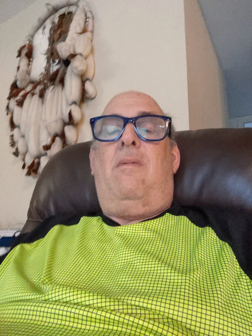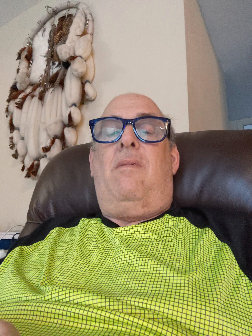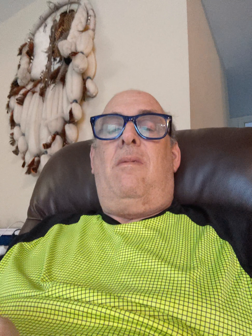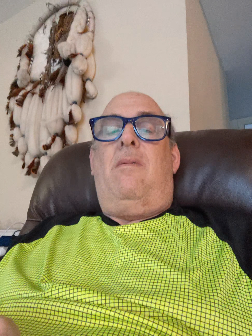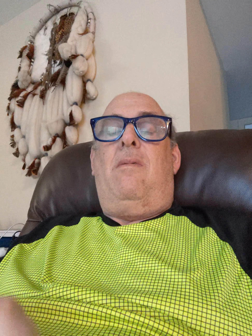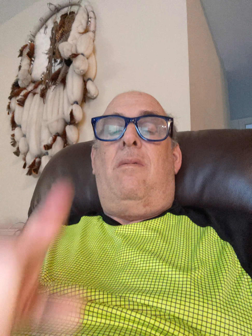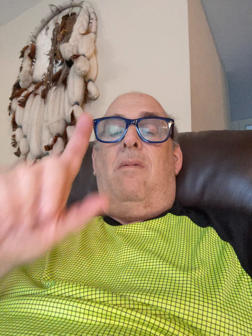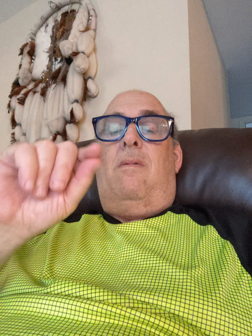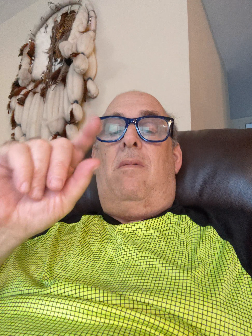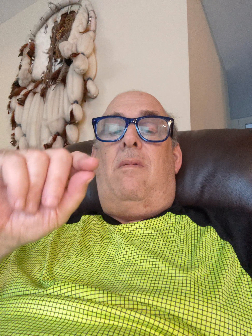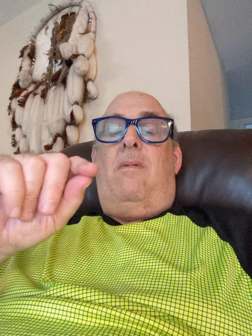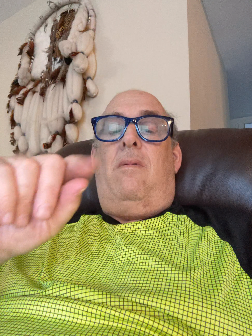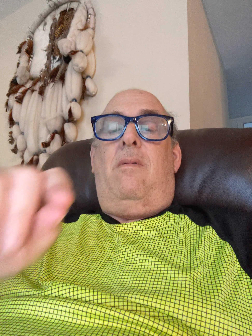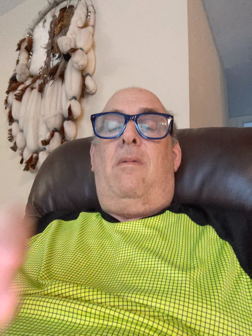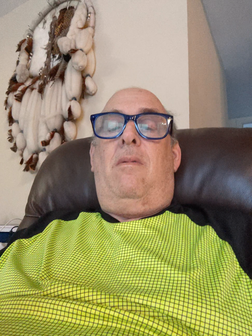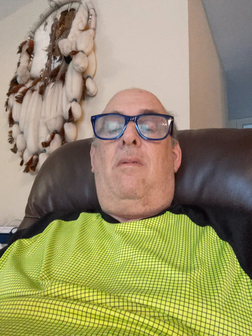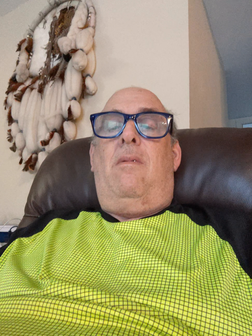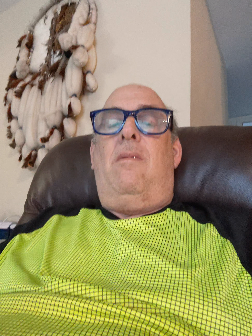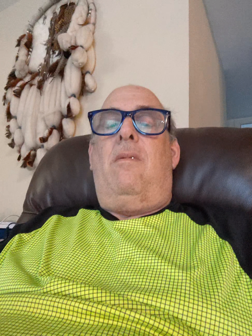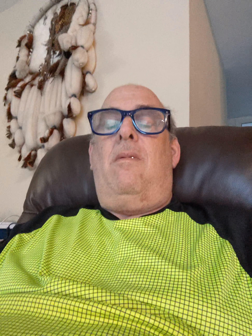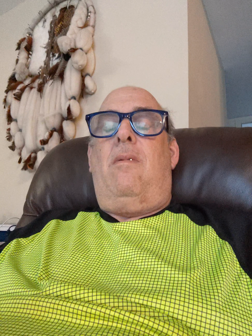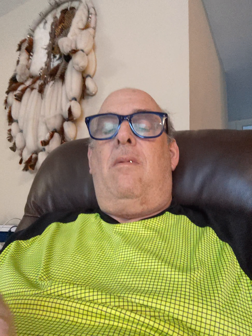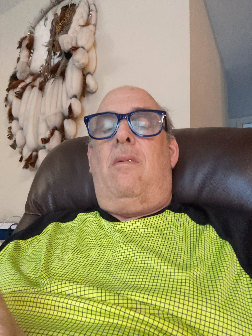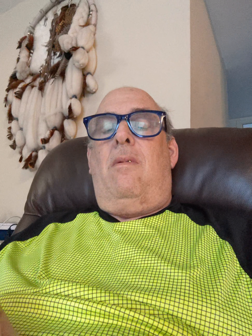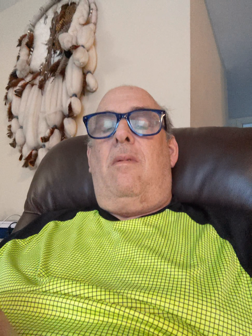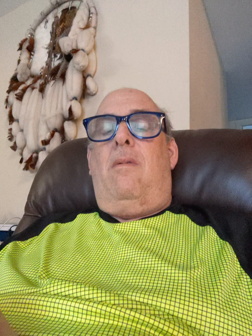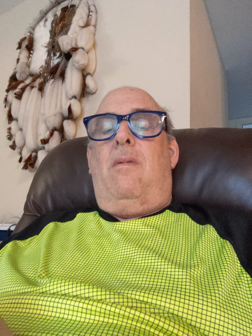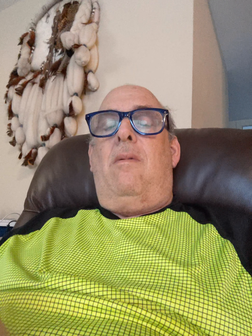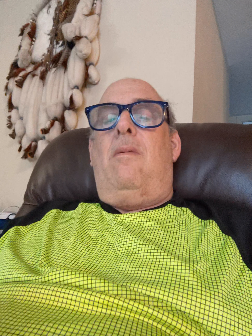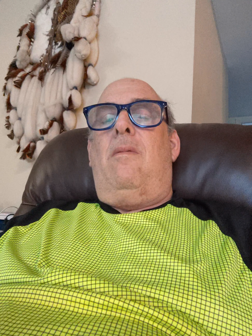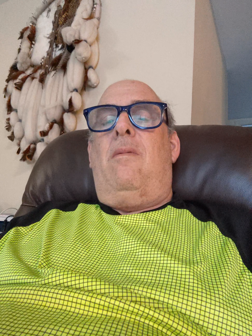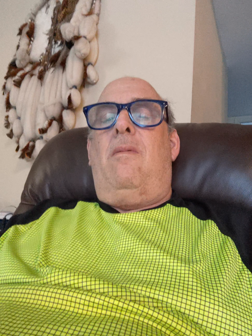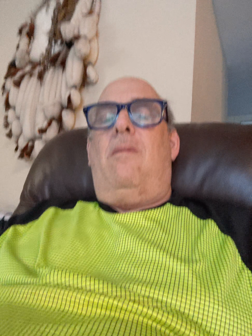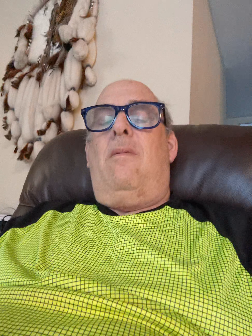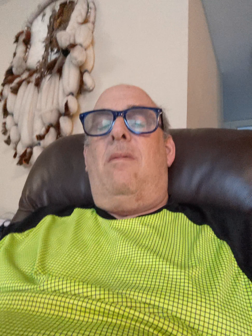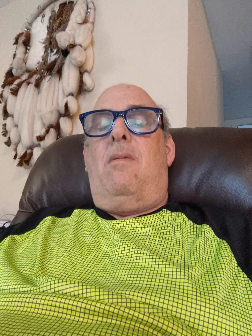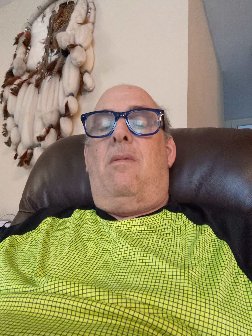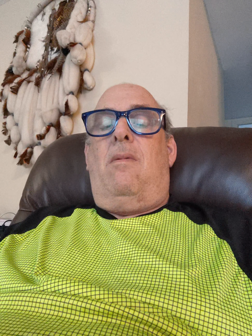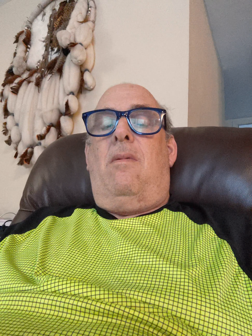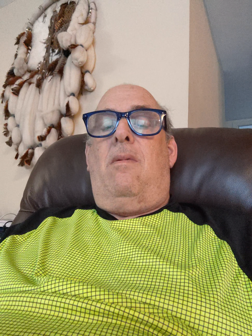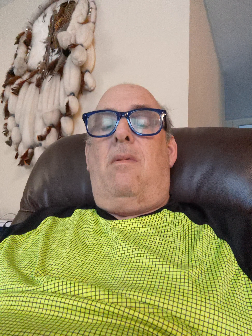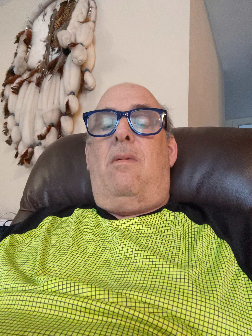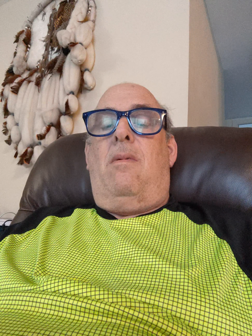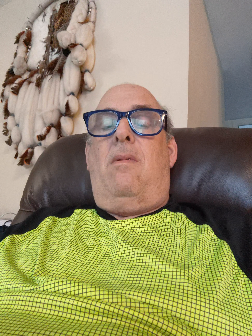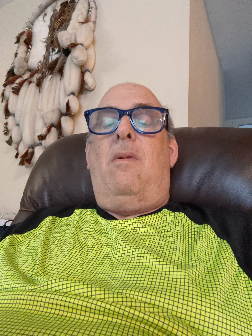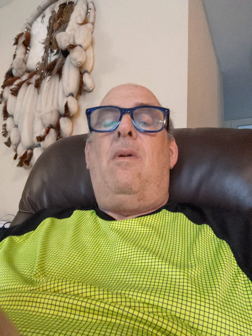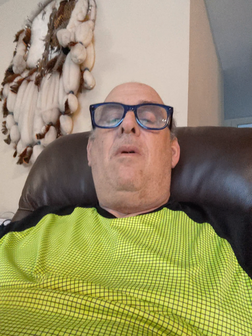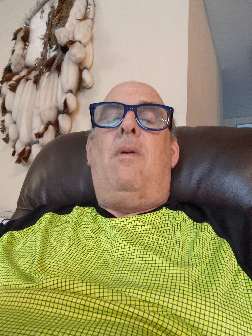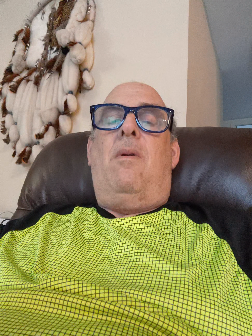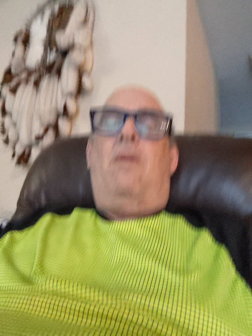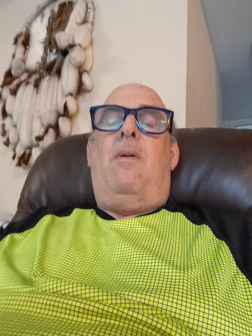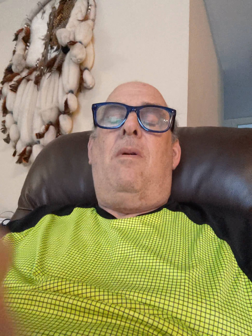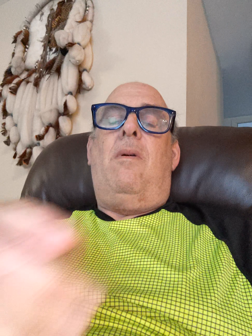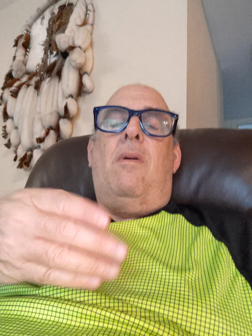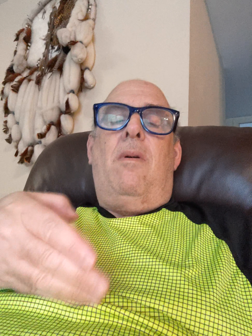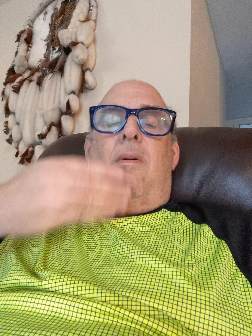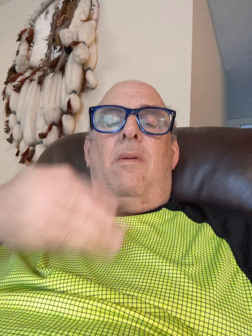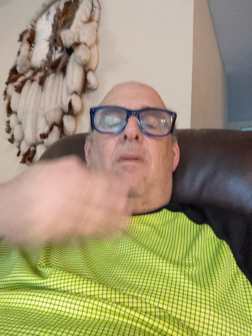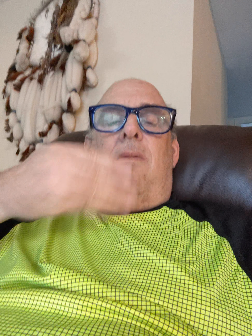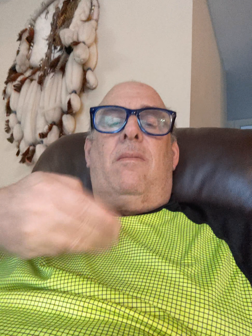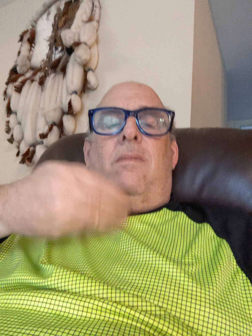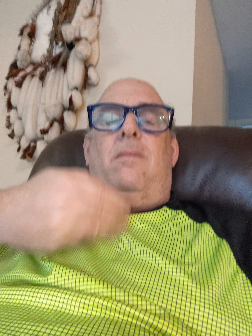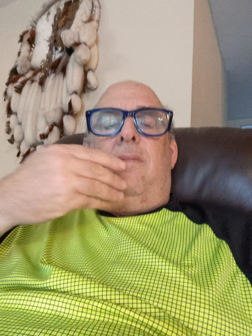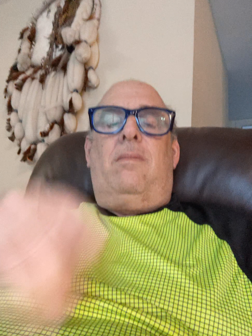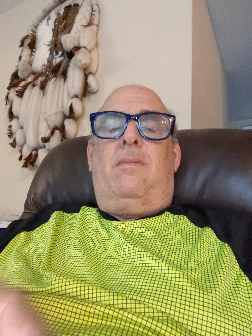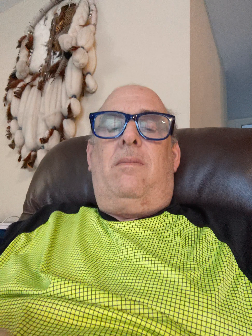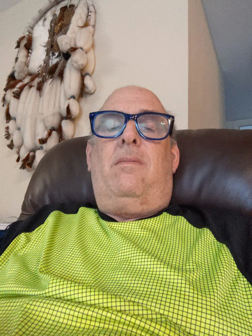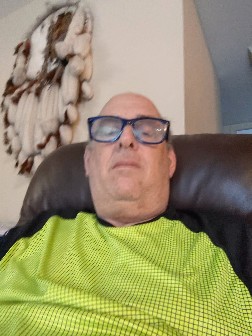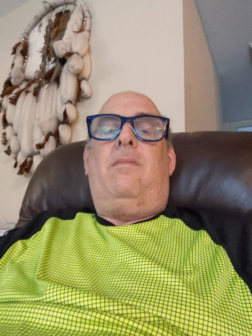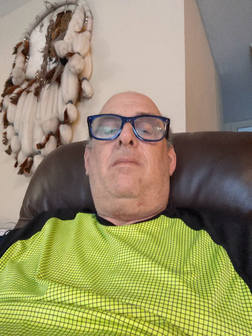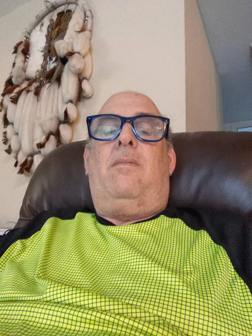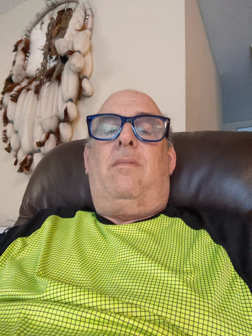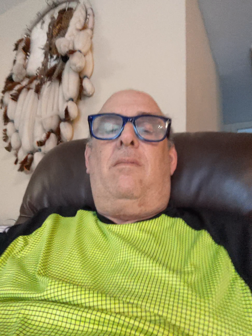cereal